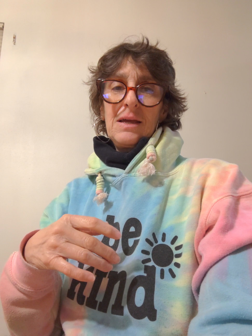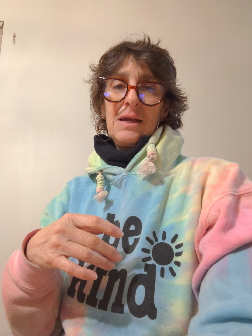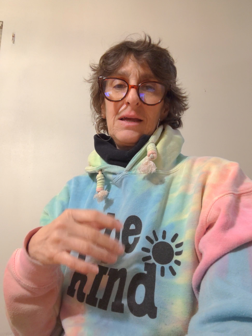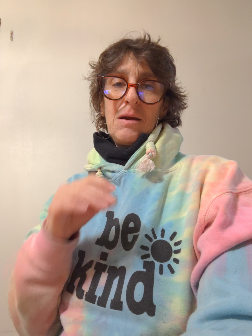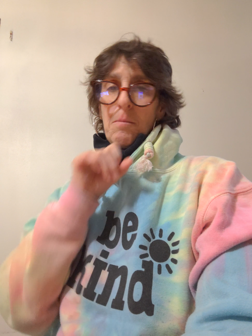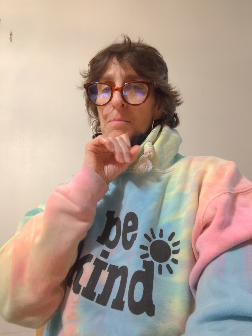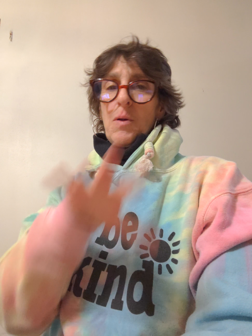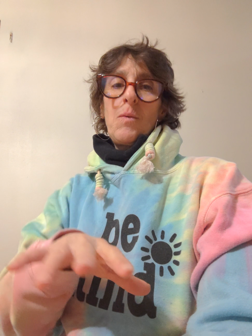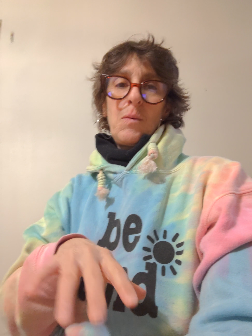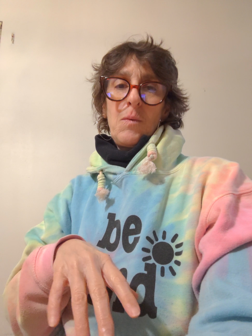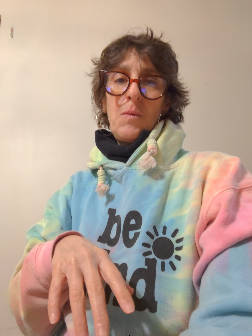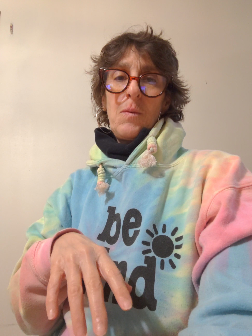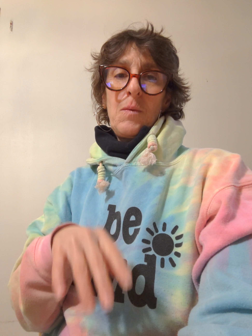blow